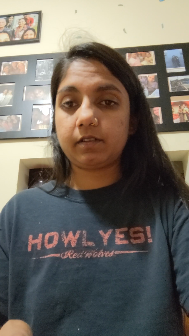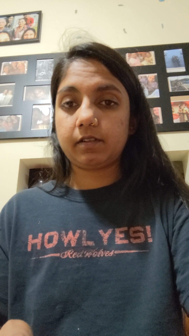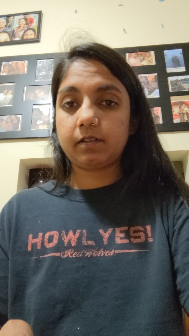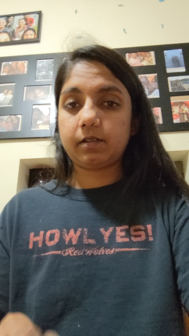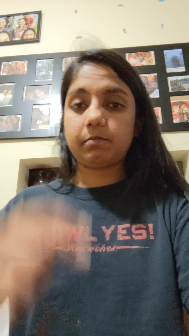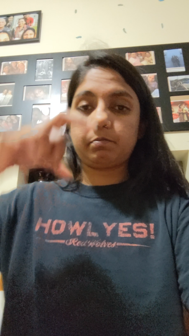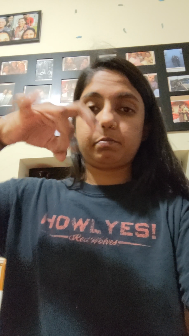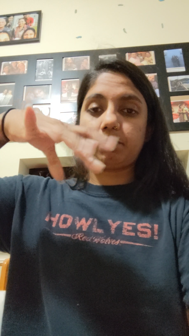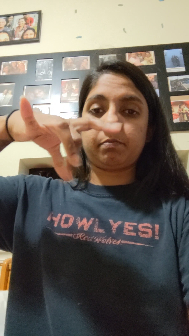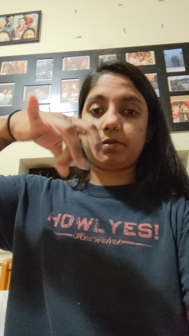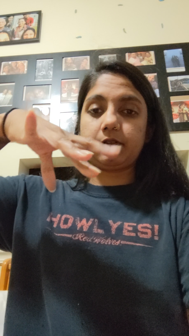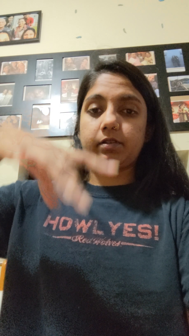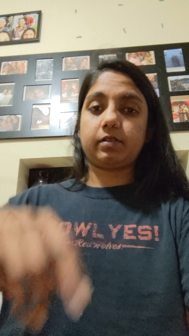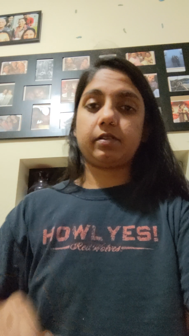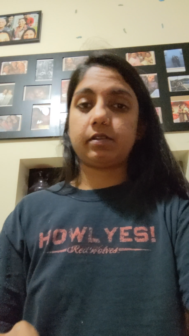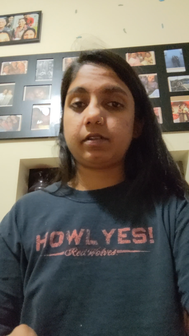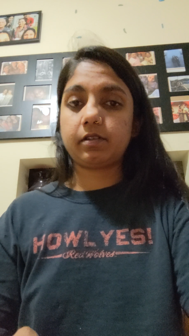pumpkin